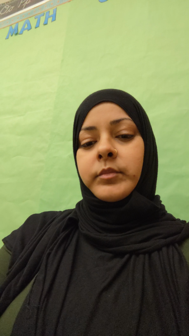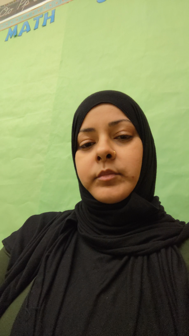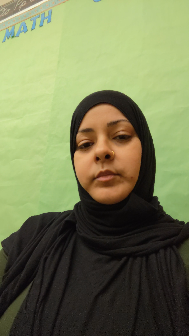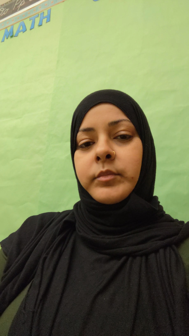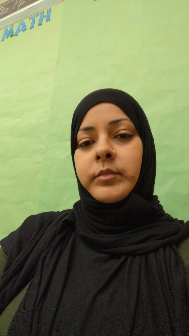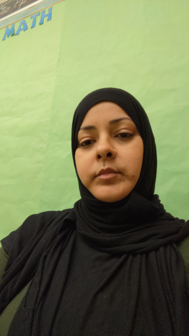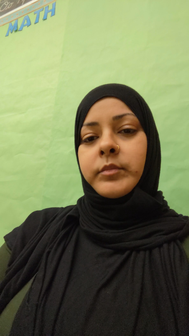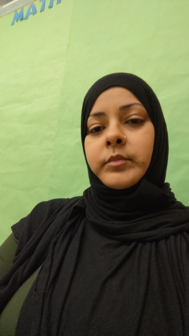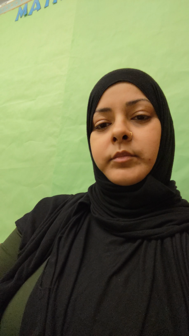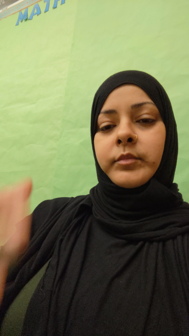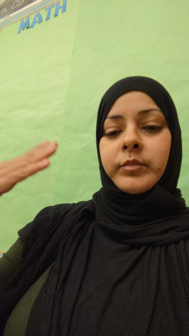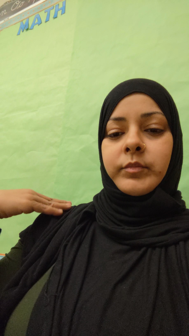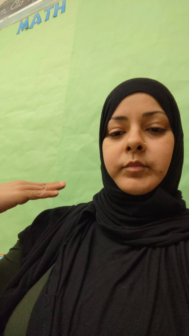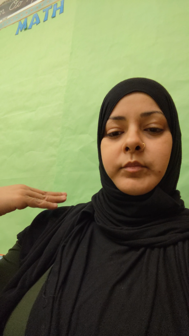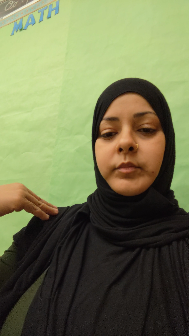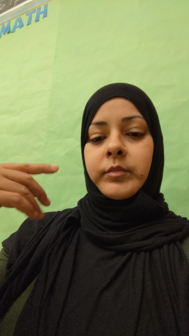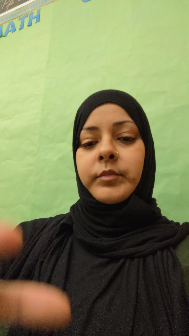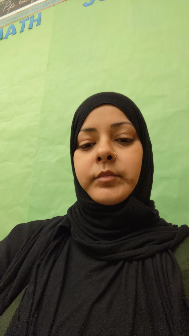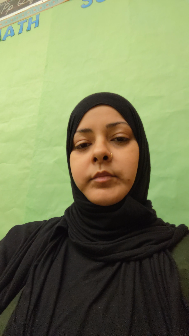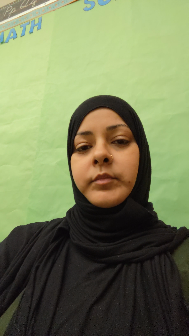shoulder